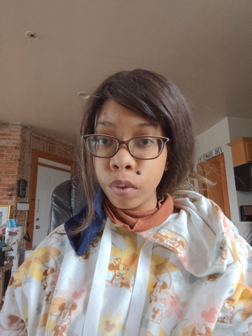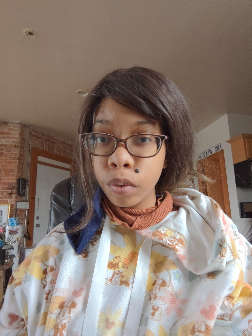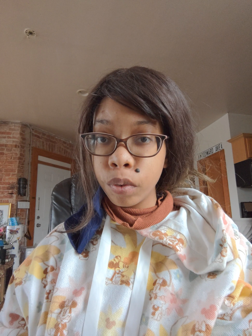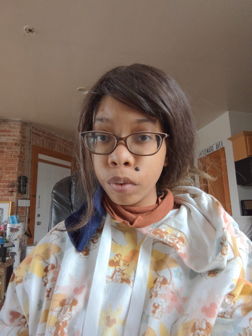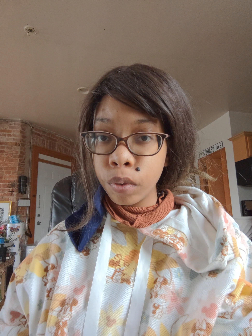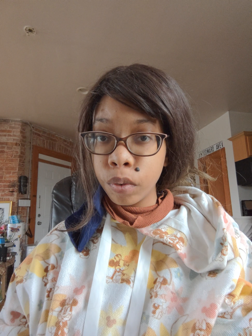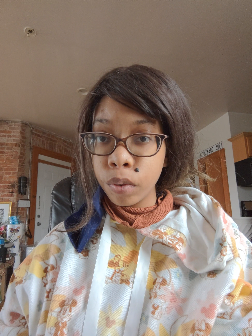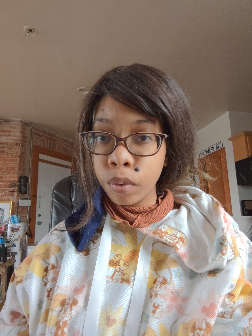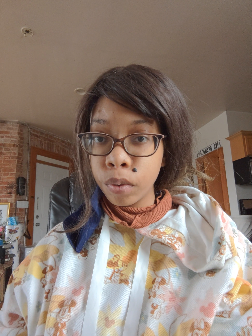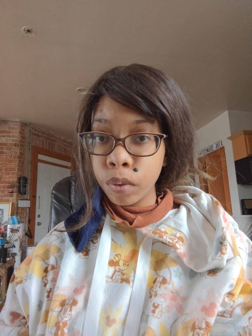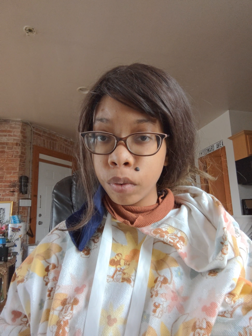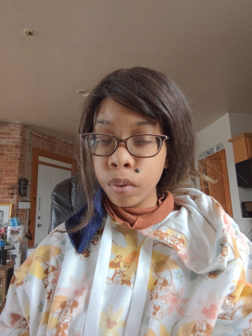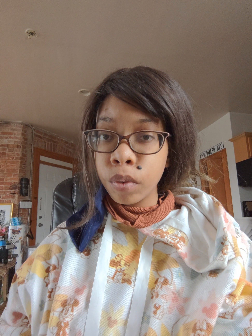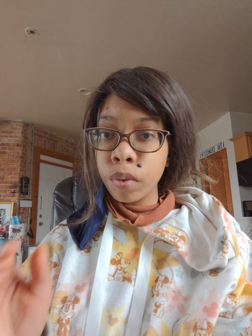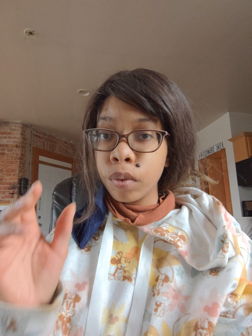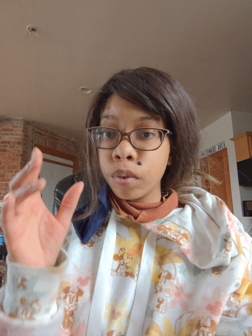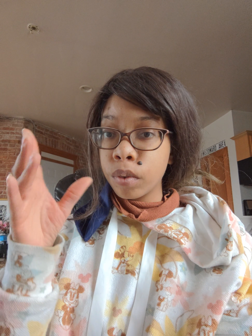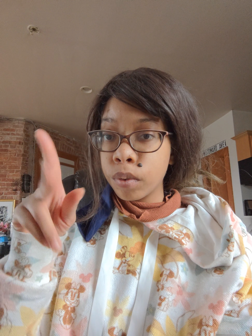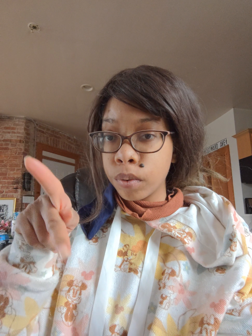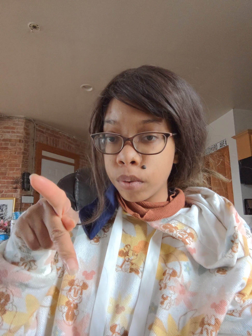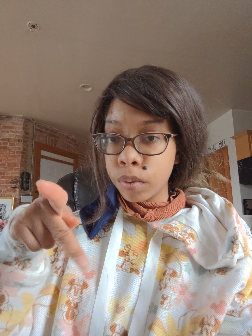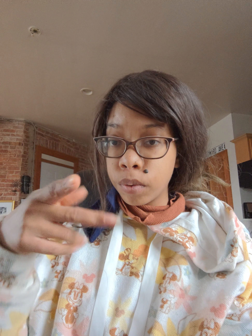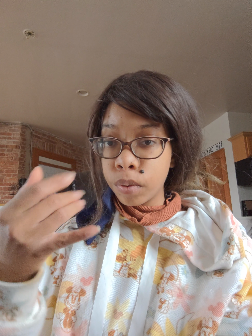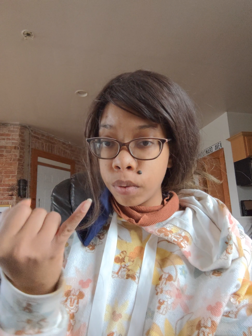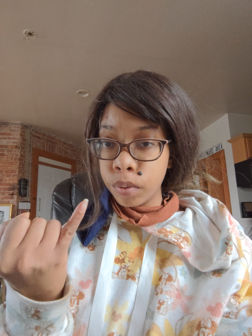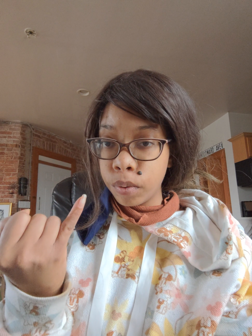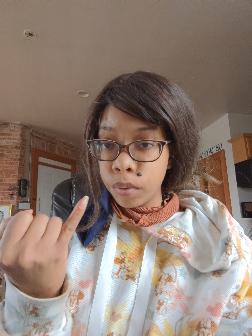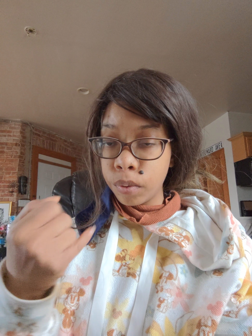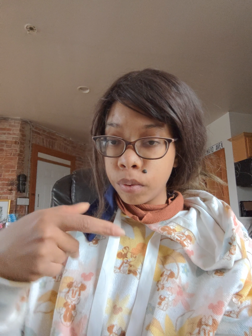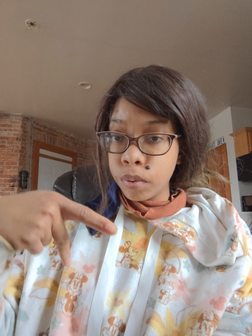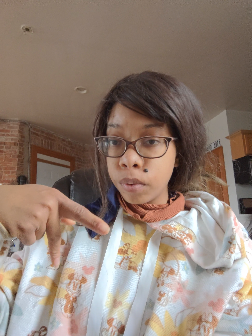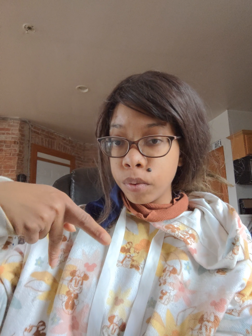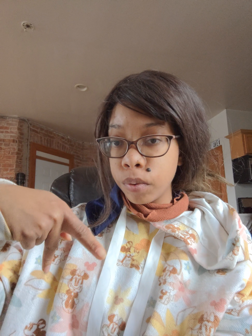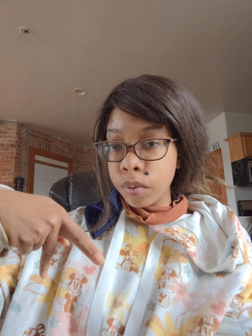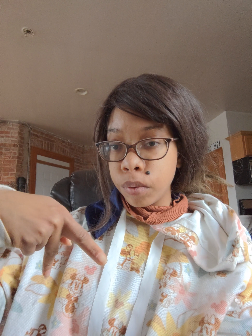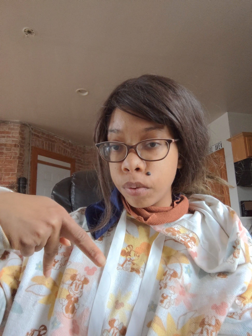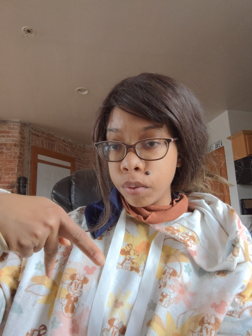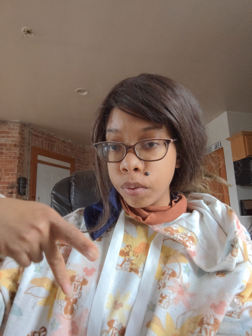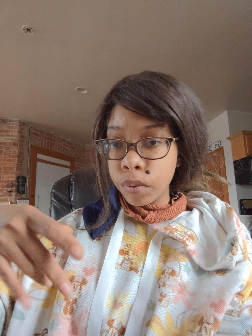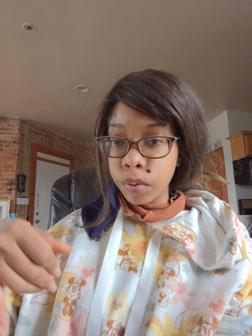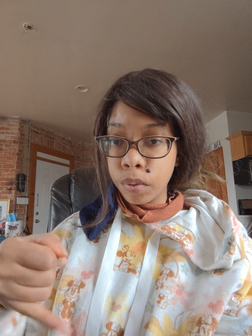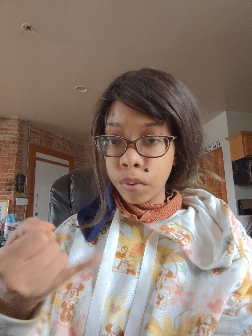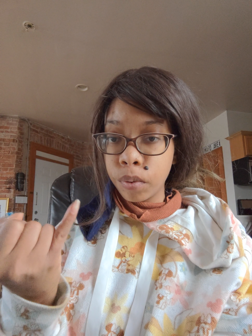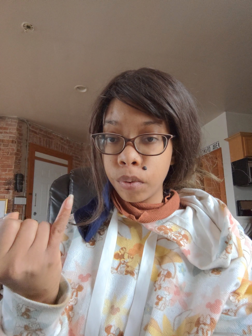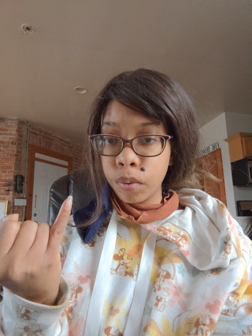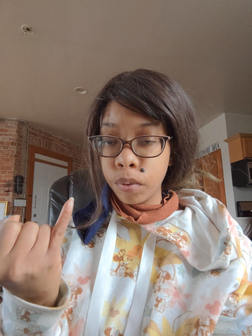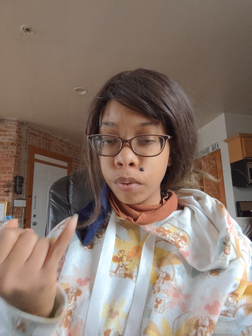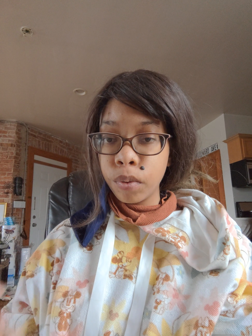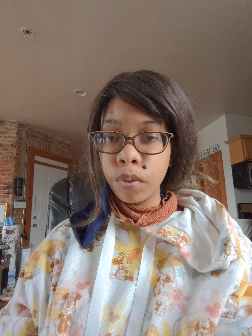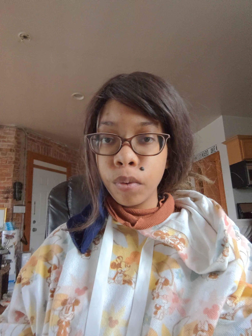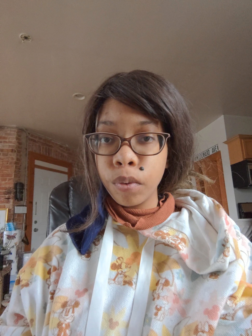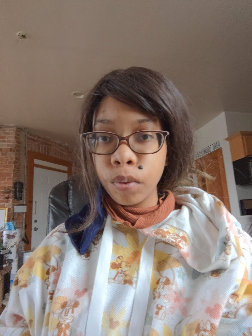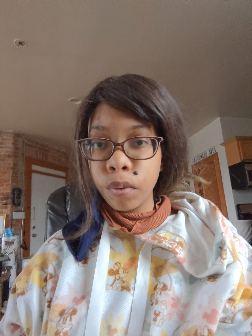pajamas